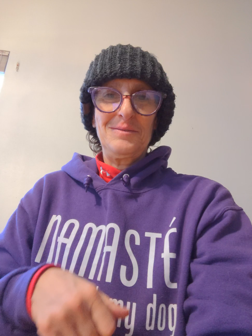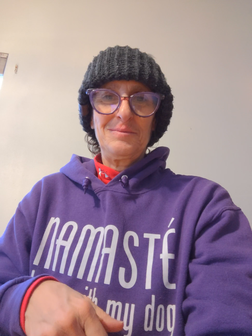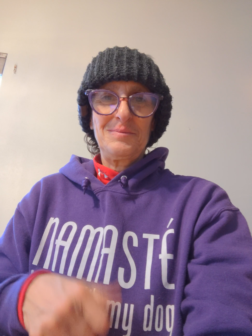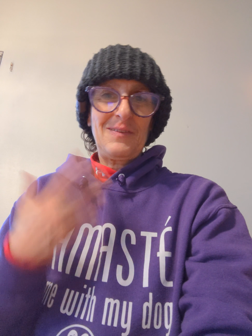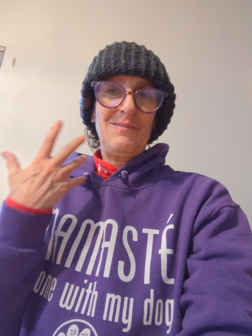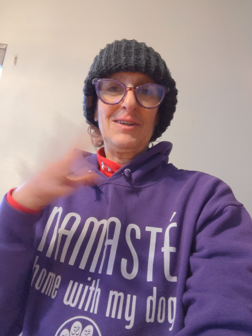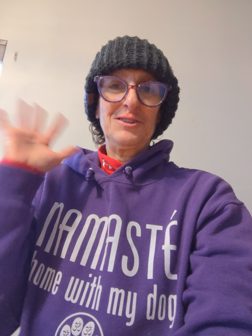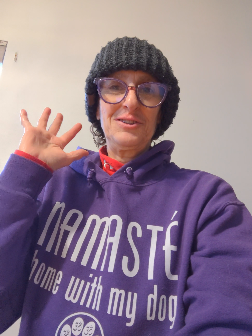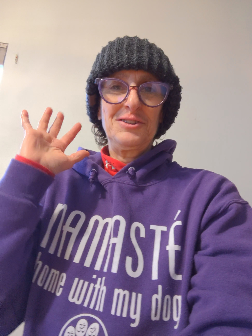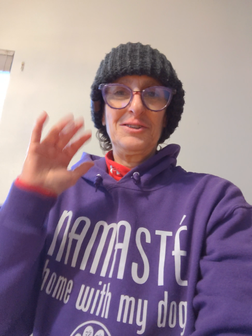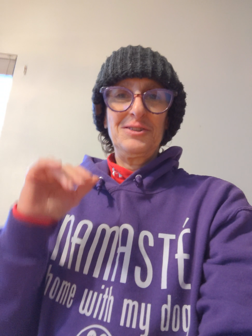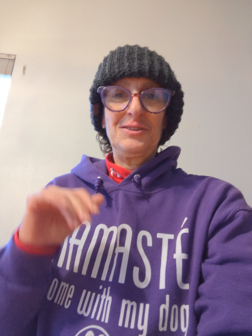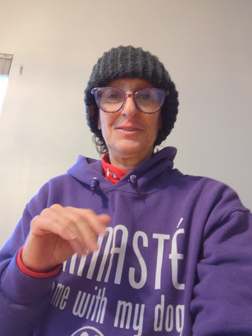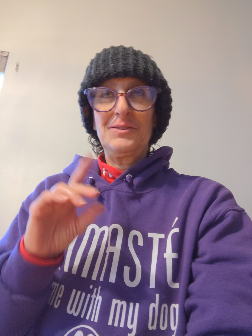finish